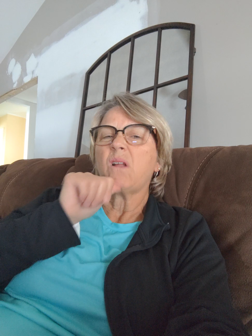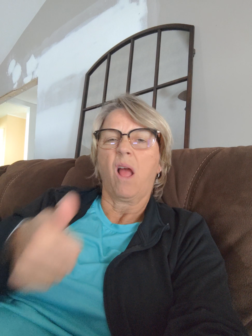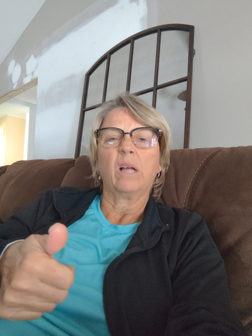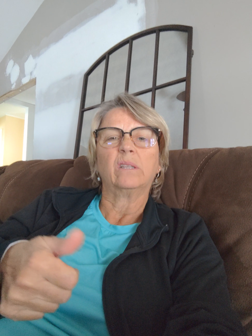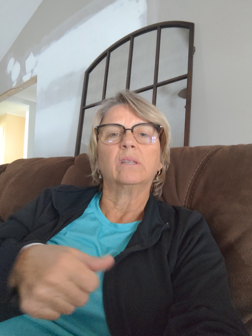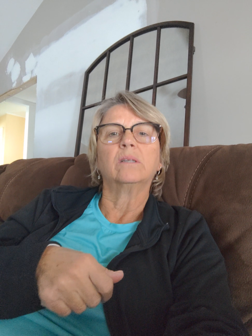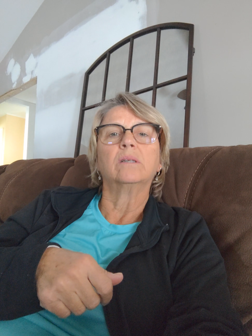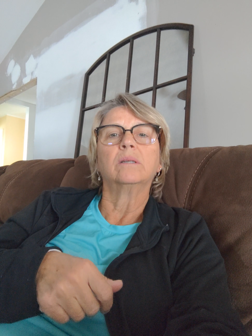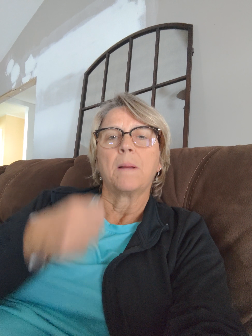not